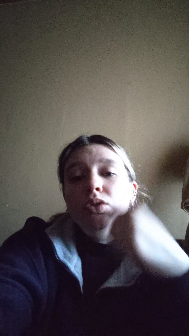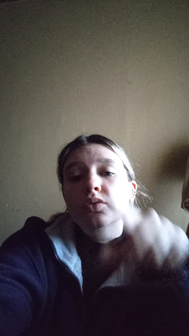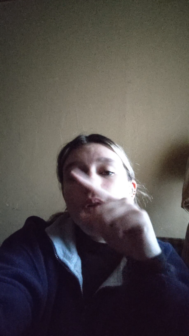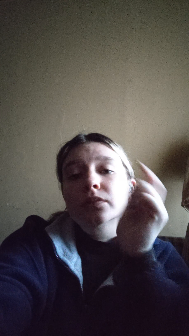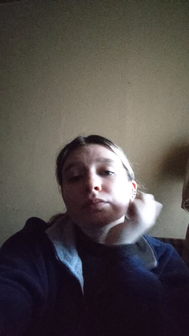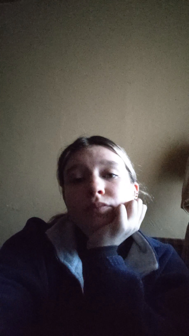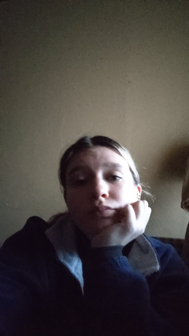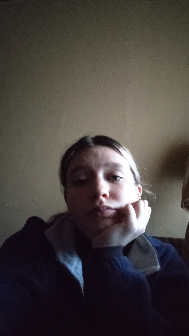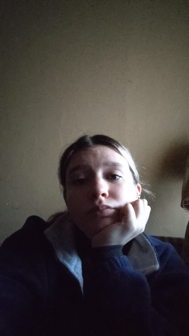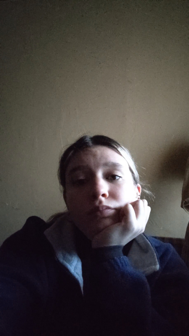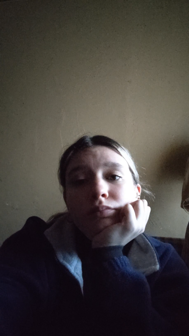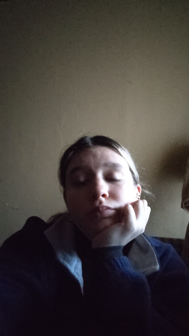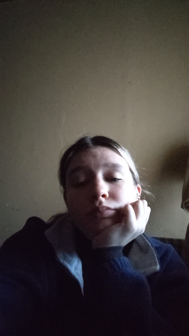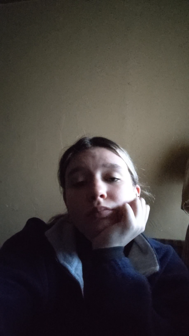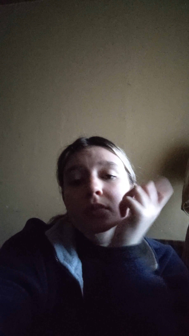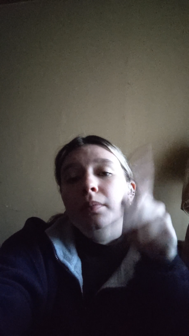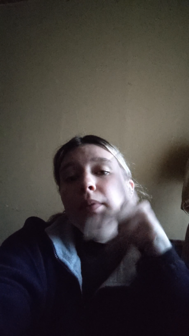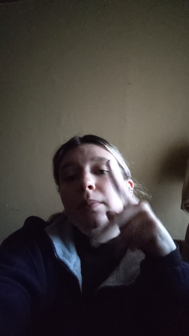people